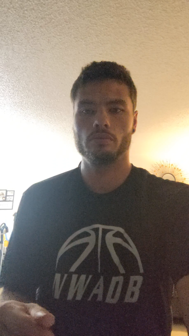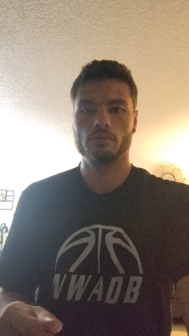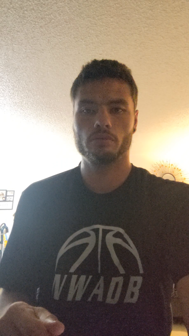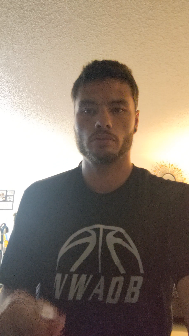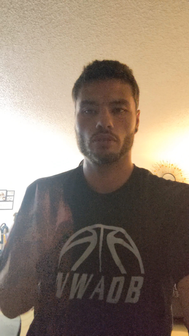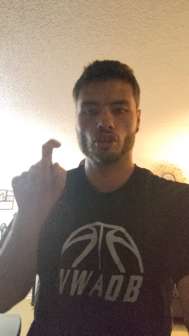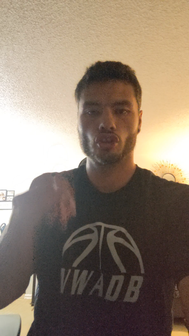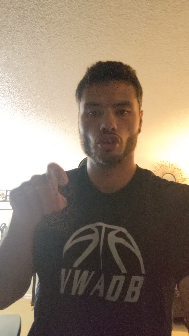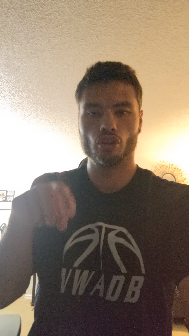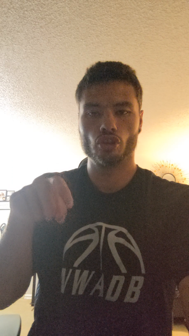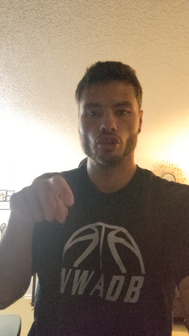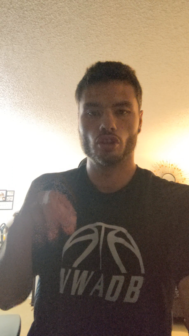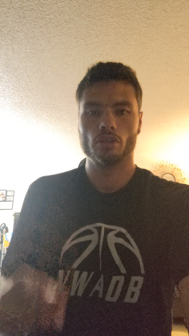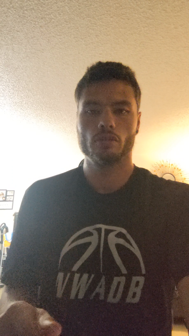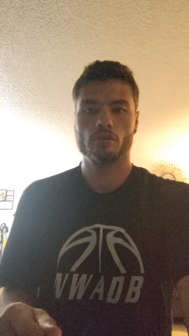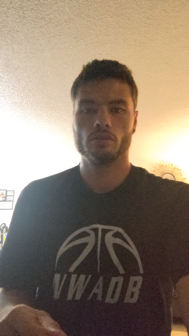should